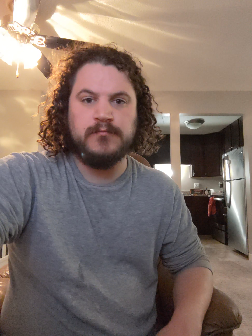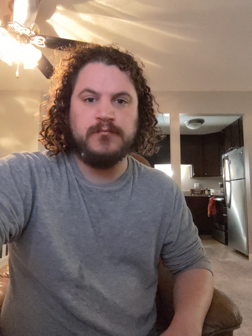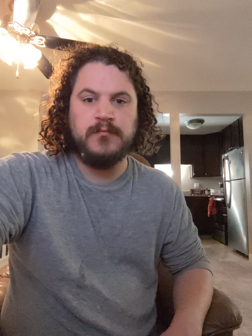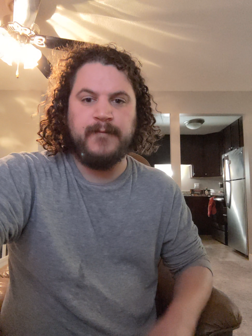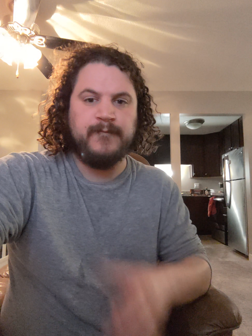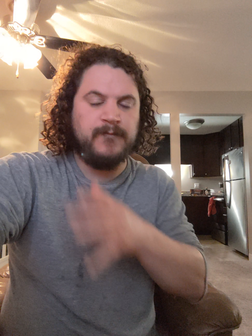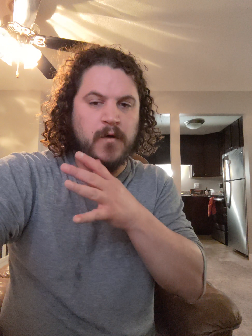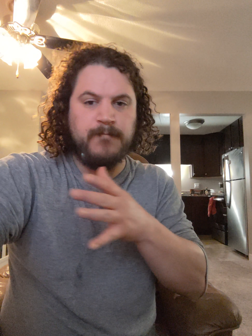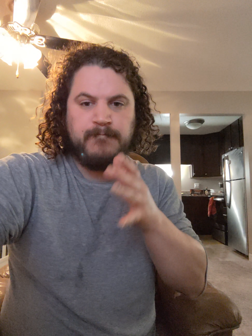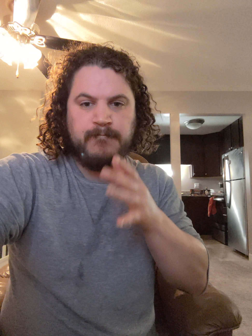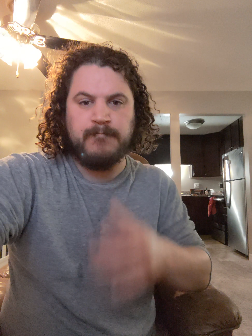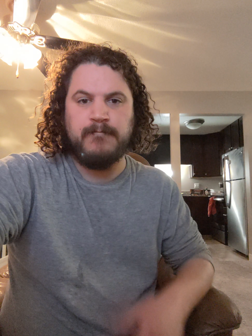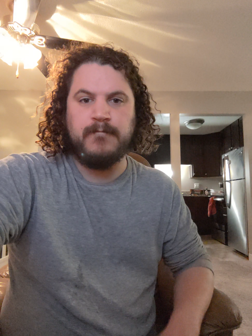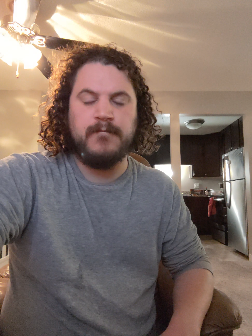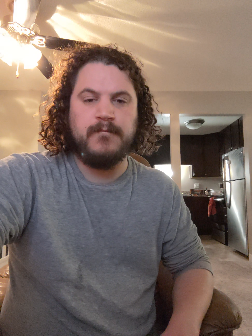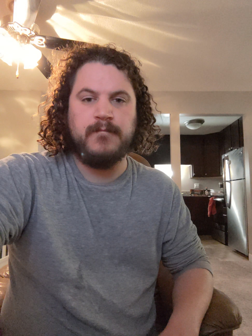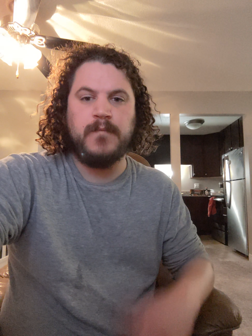farm